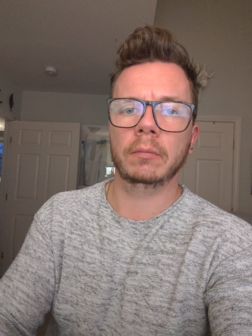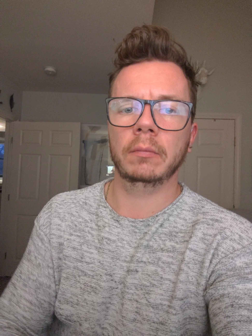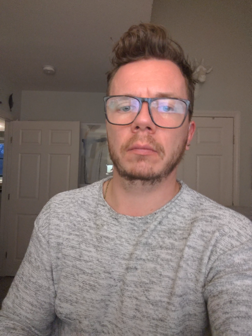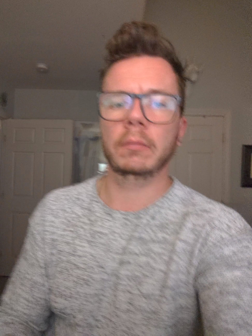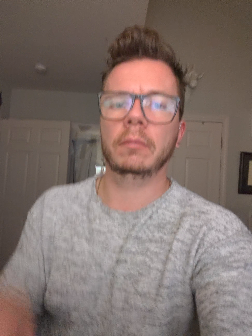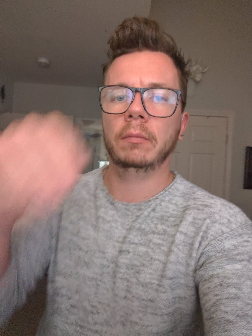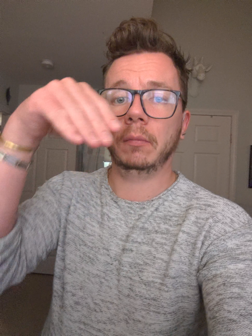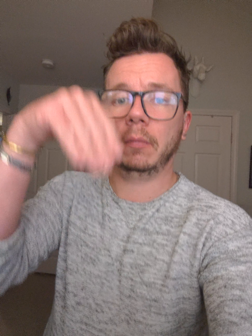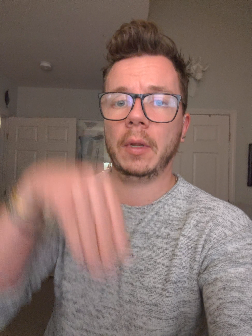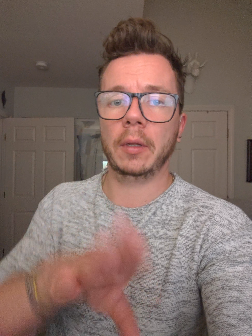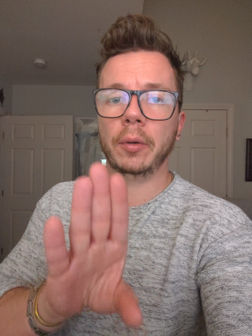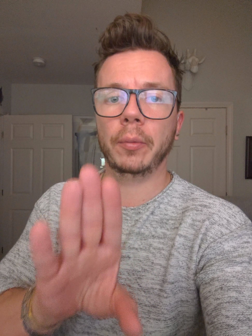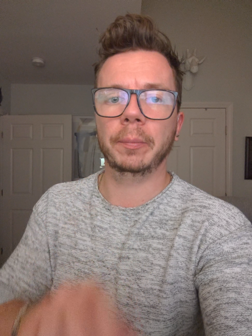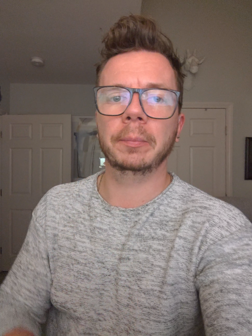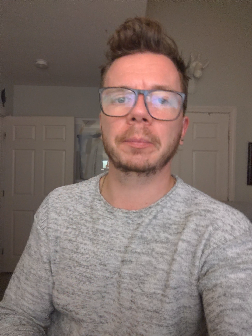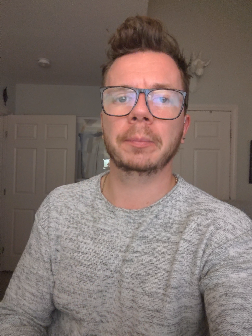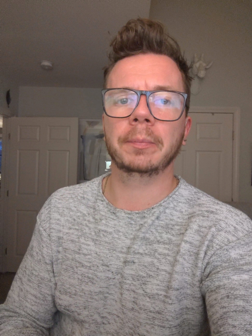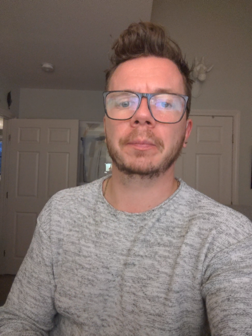into